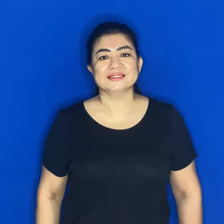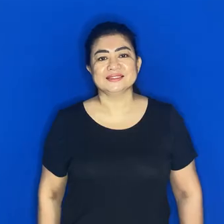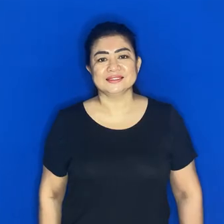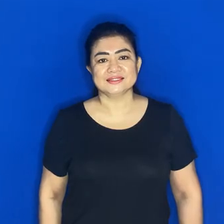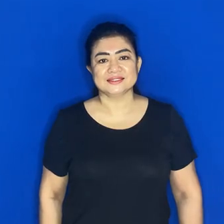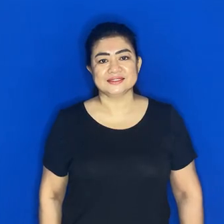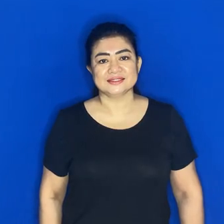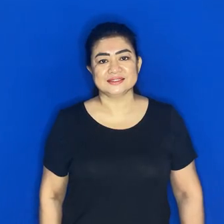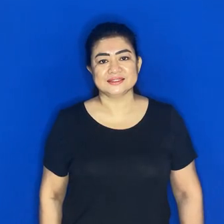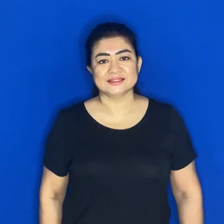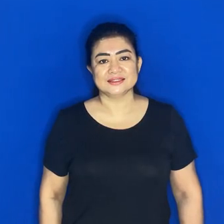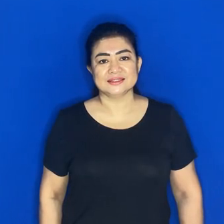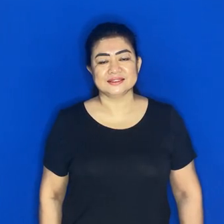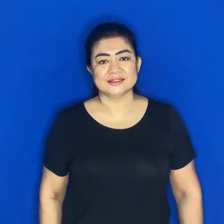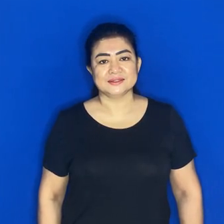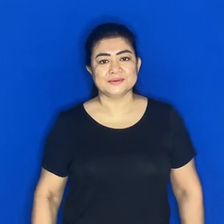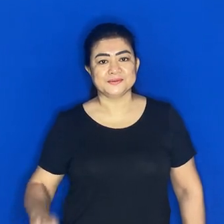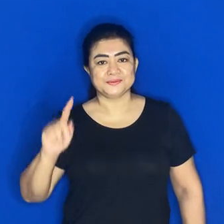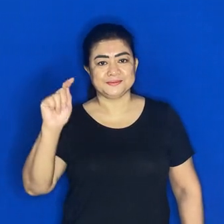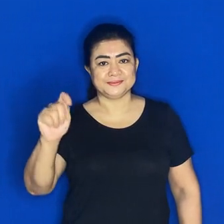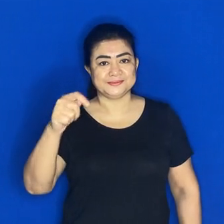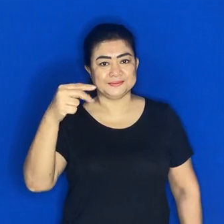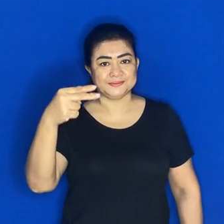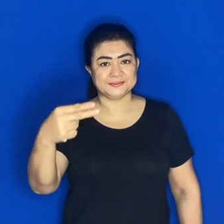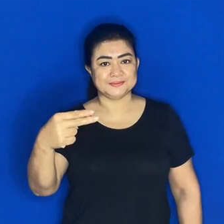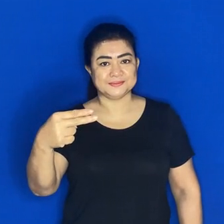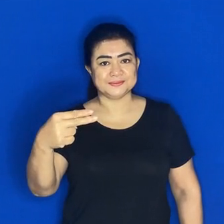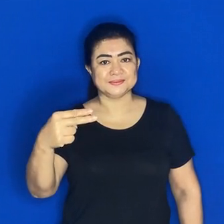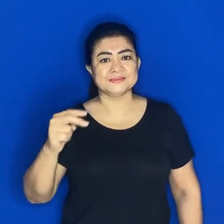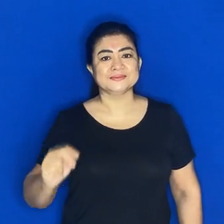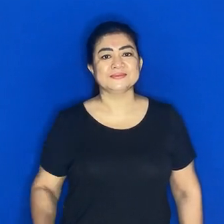thursday